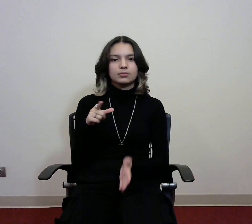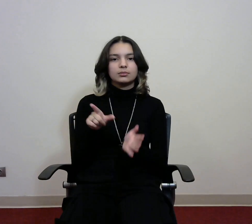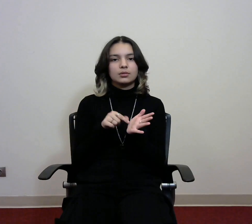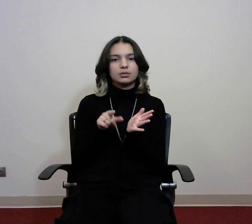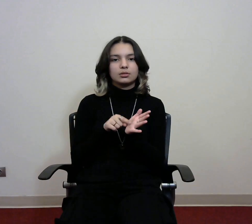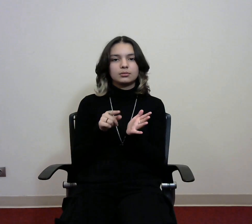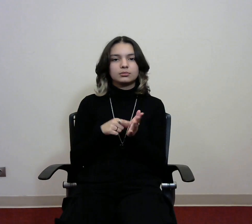pensiya